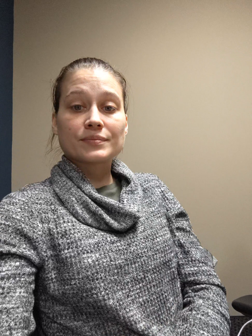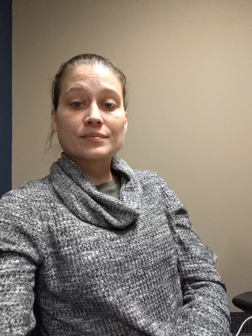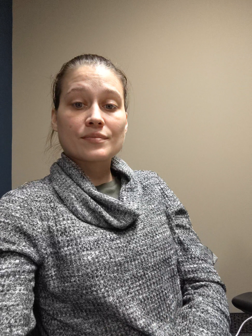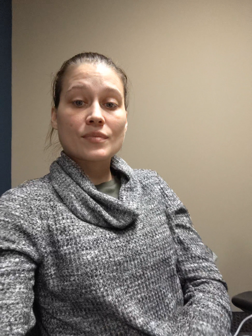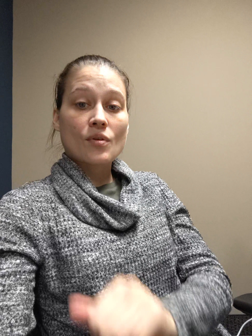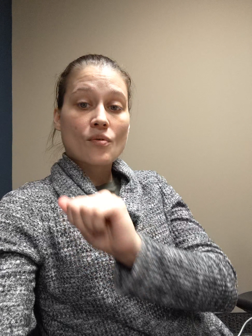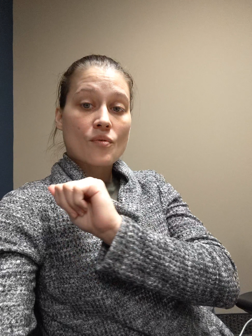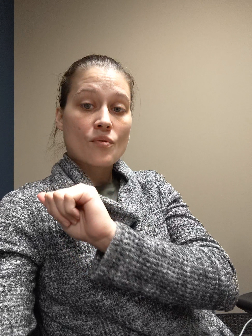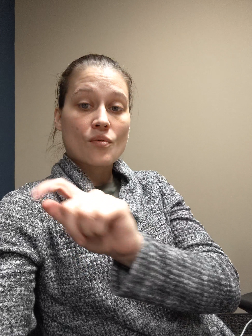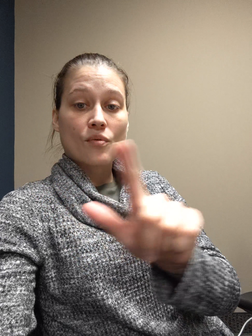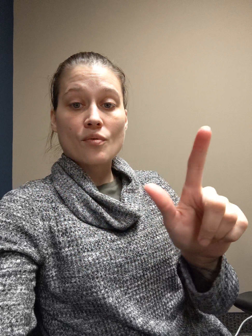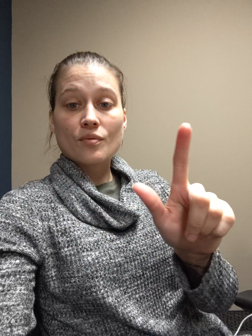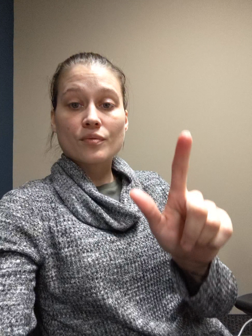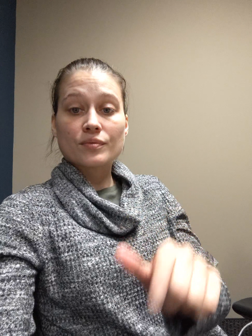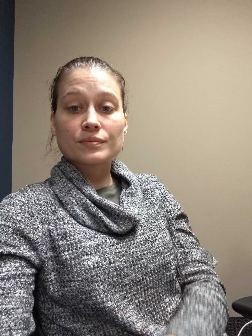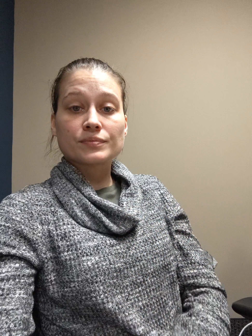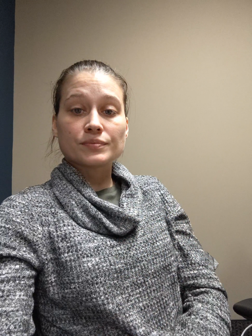all